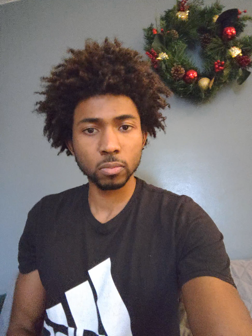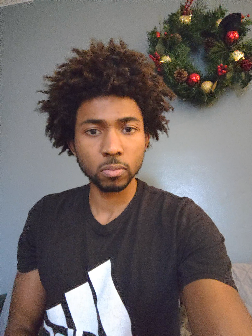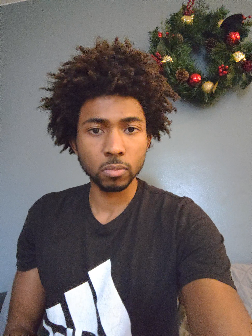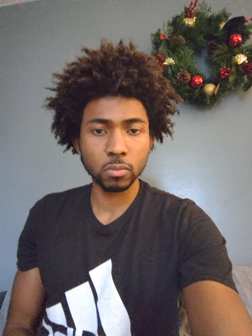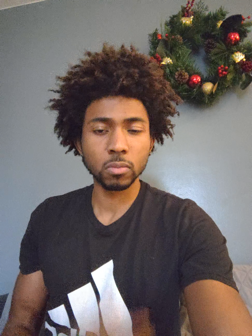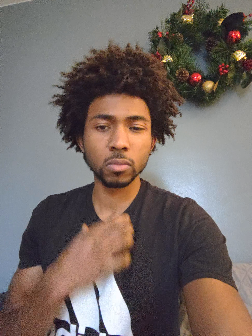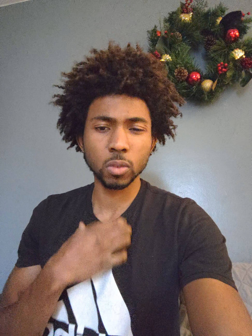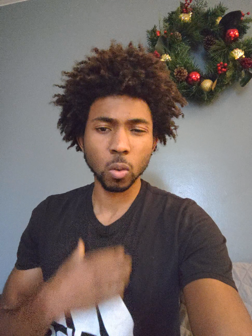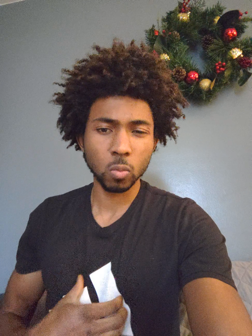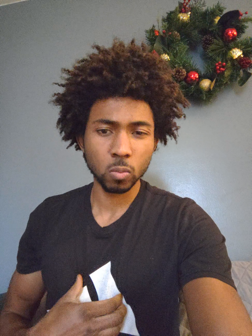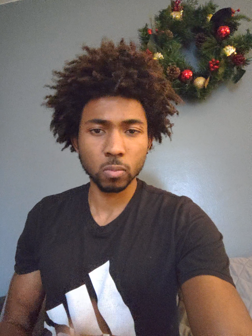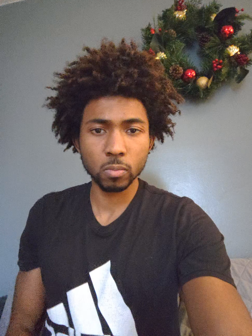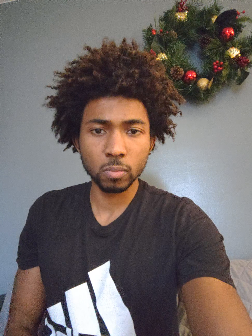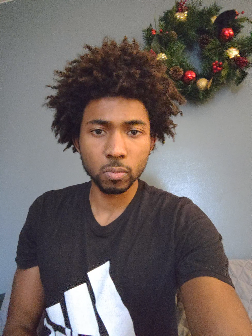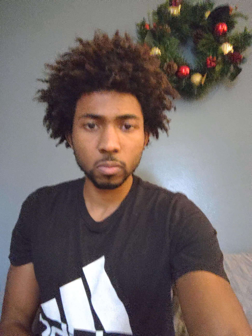hungry